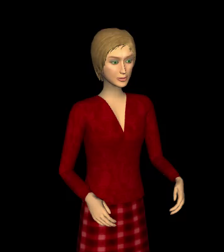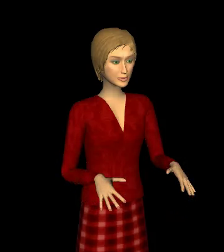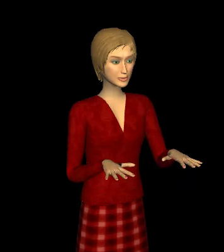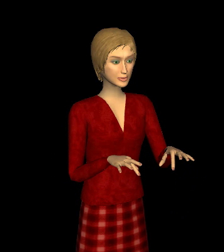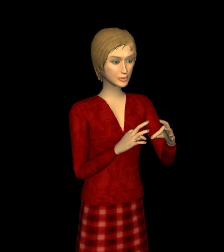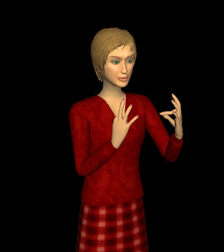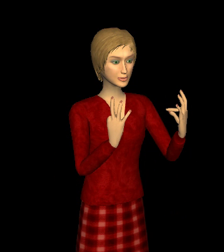يجد